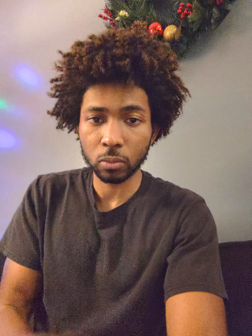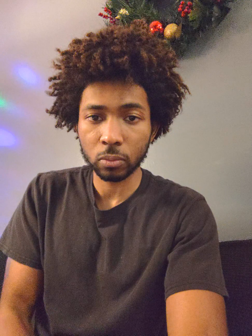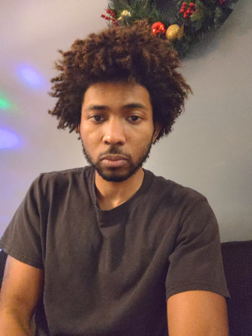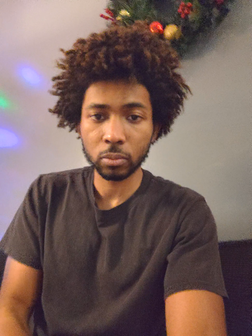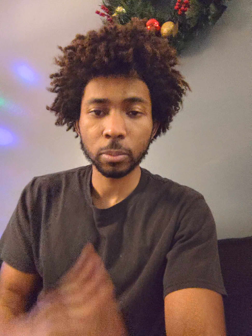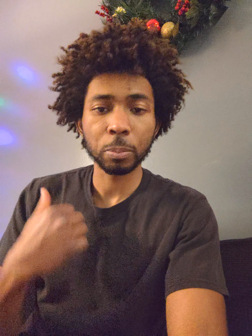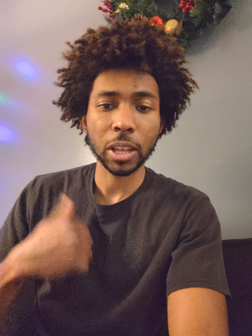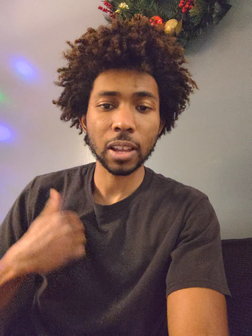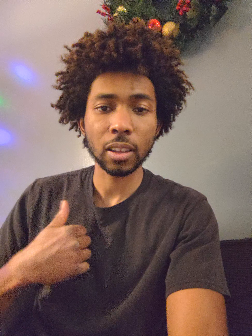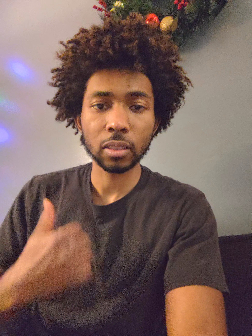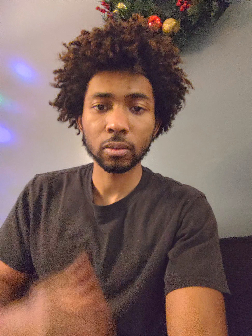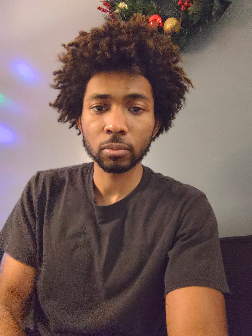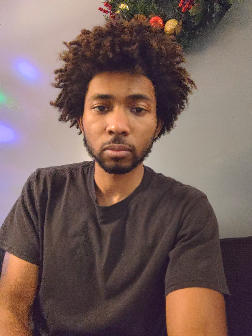bath